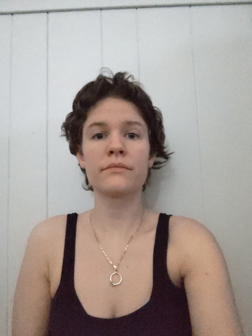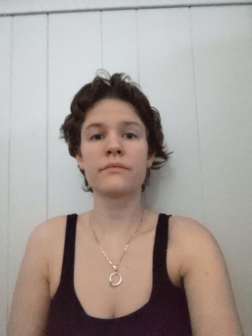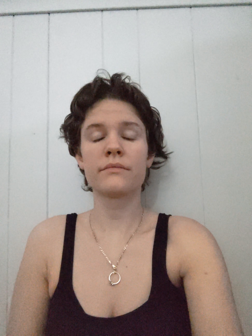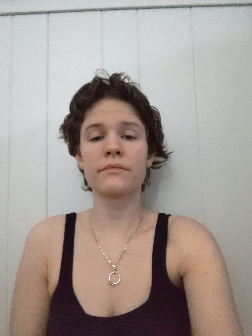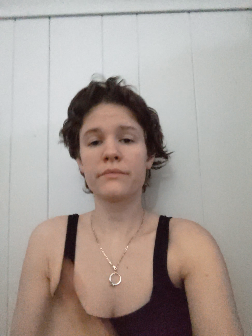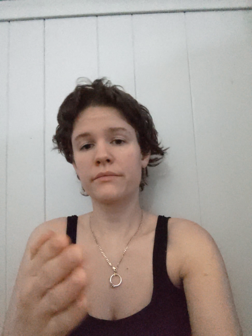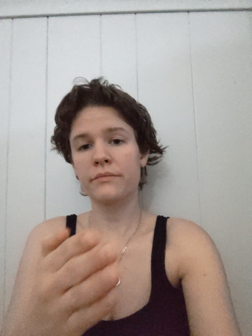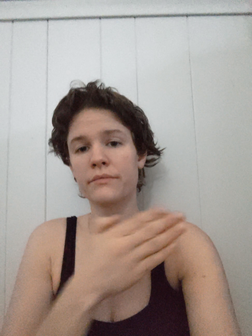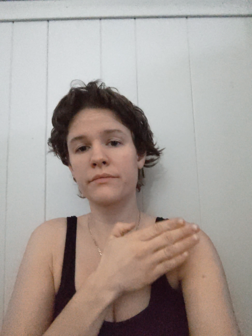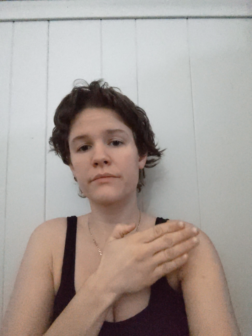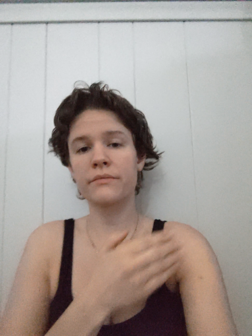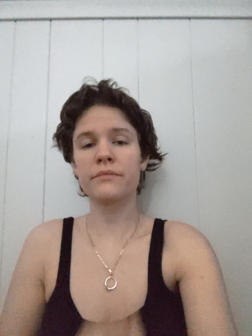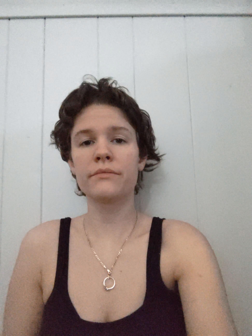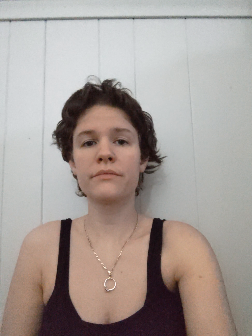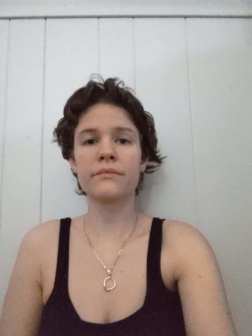before